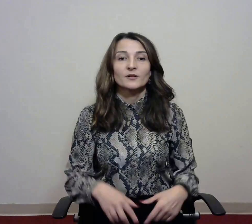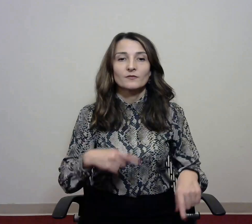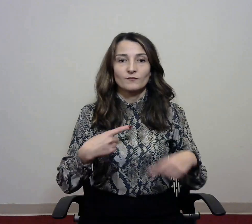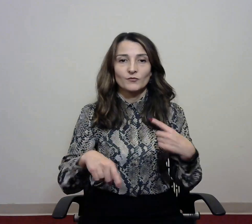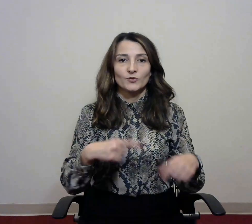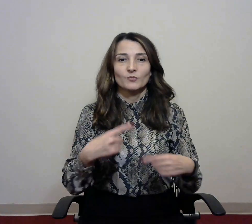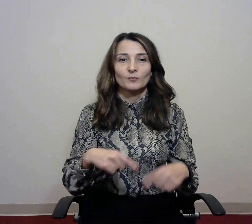futbol